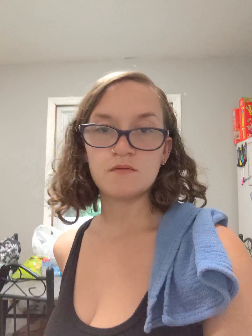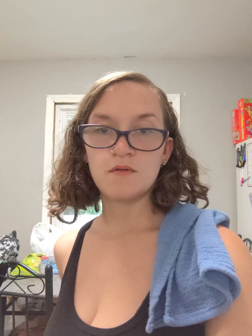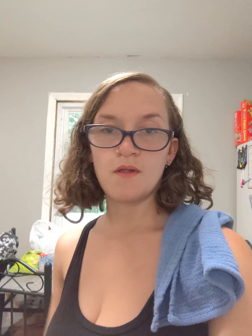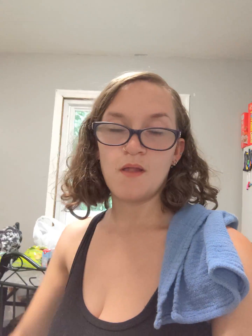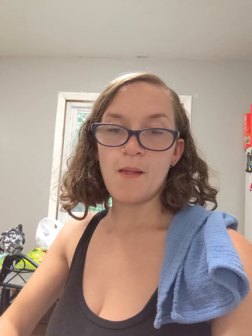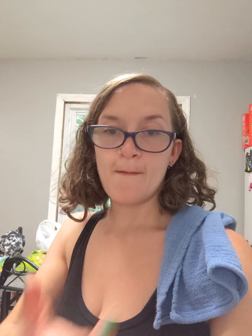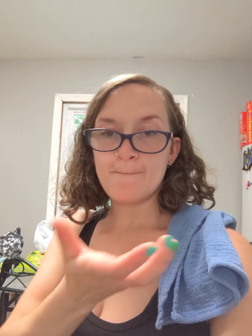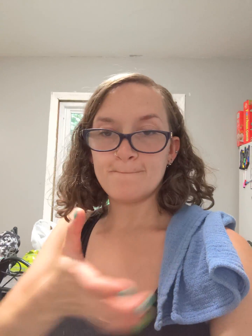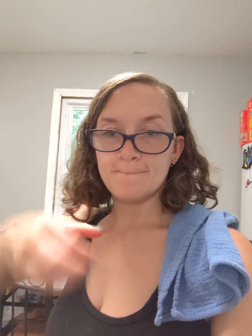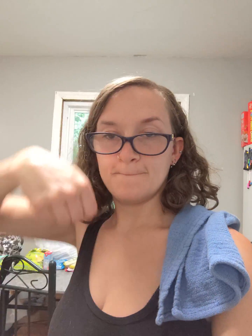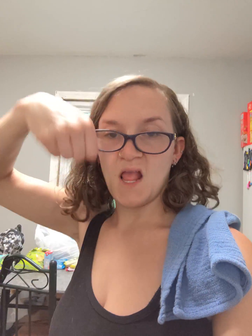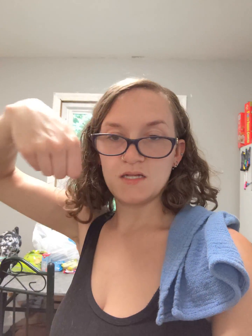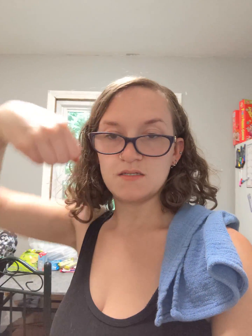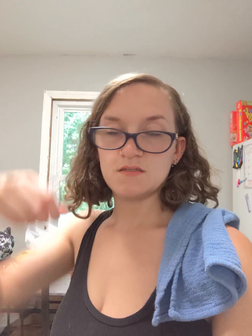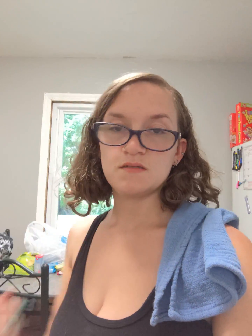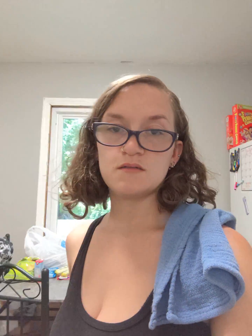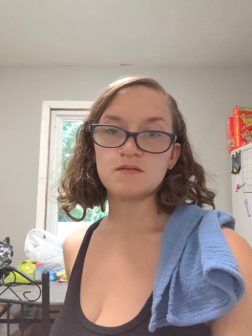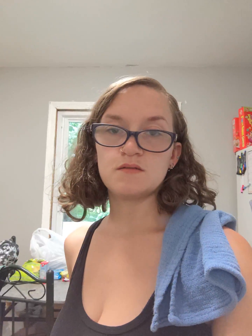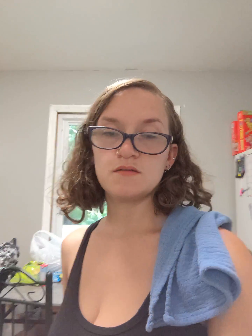bucket